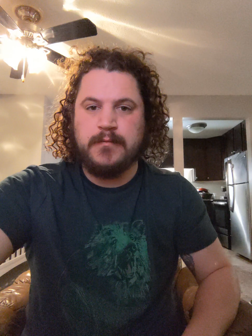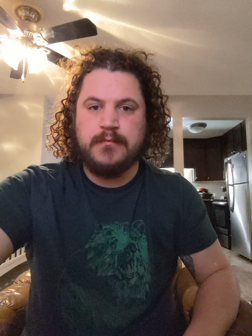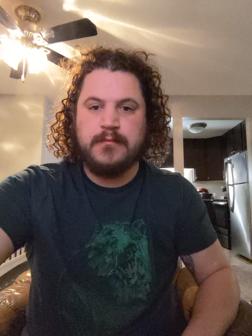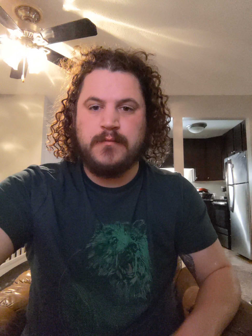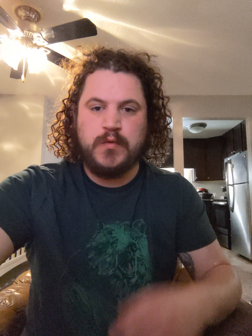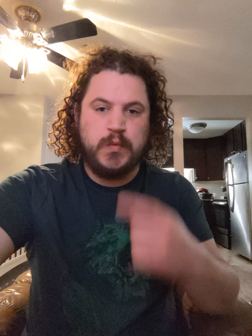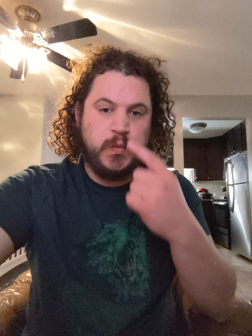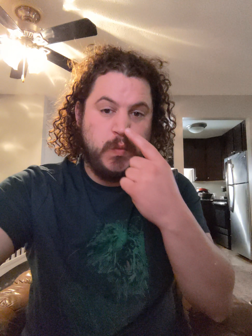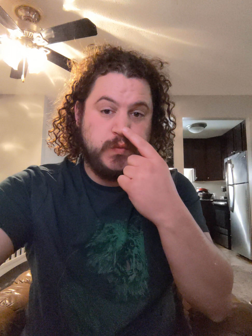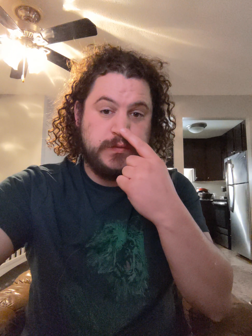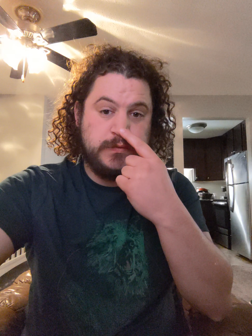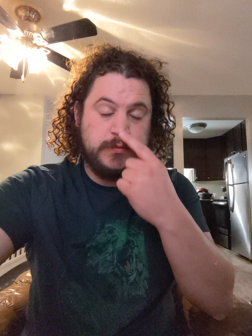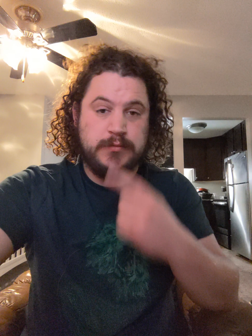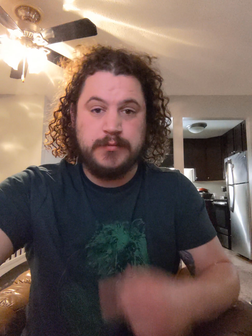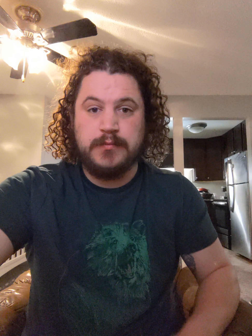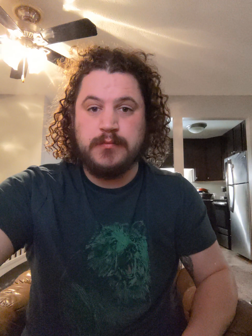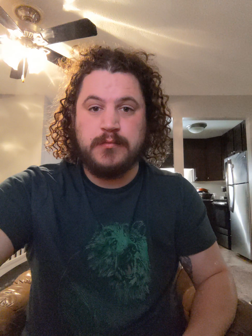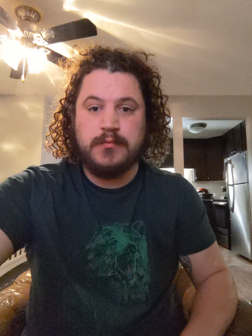nose